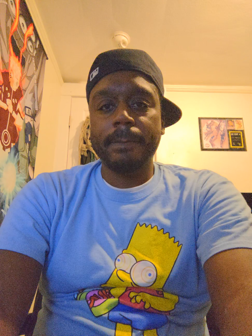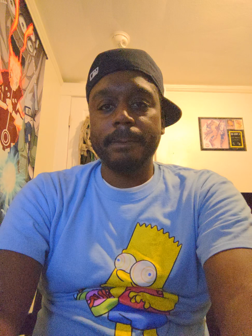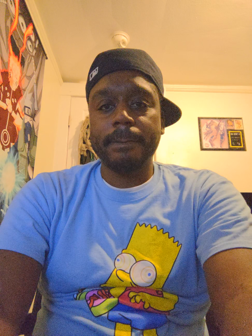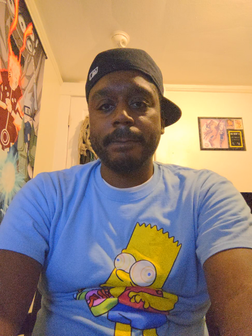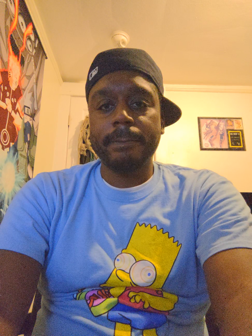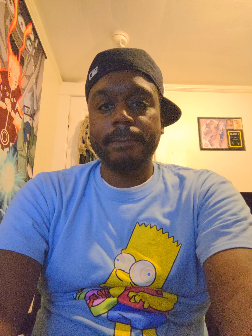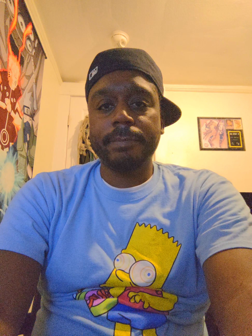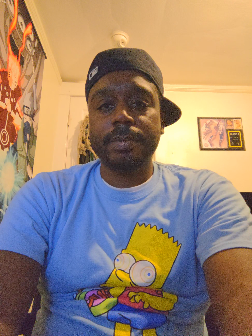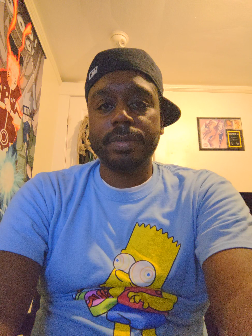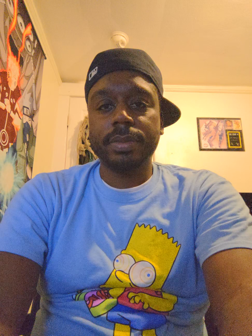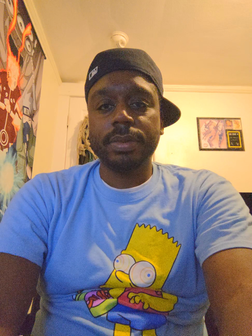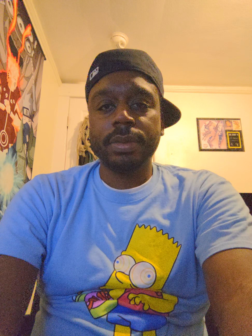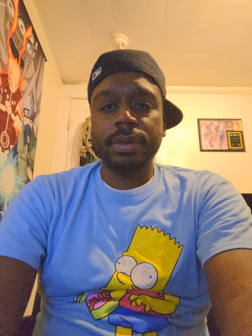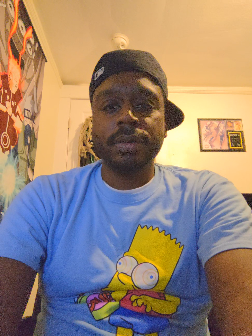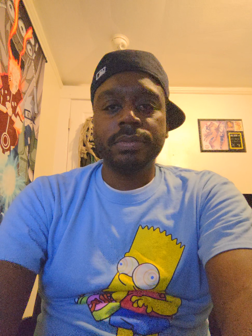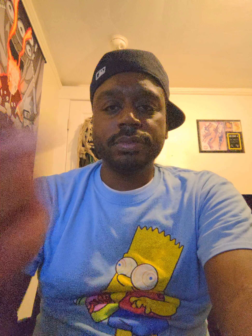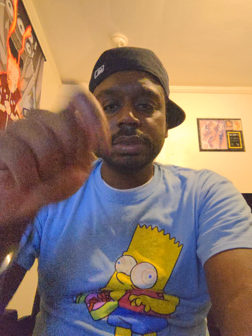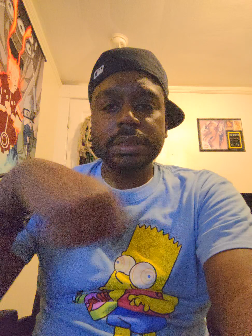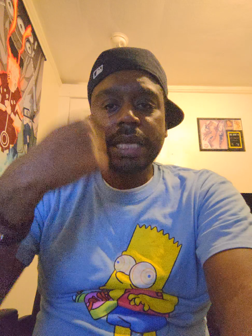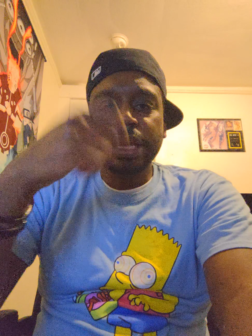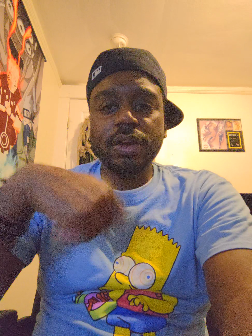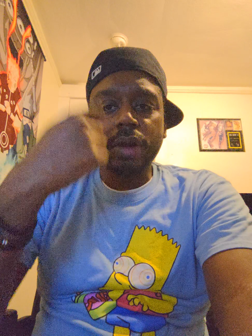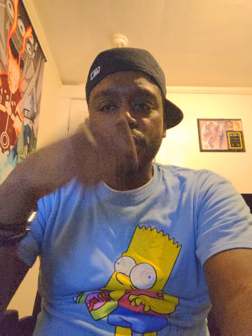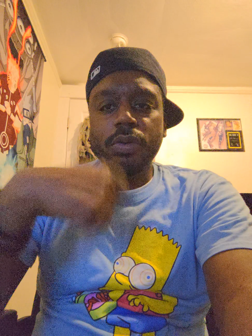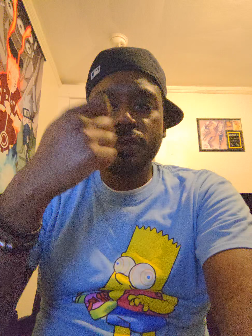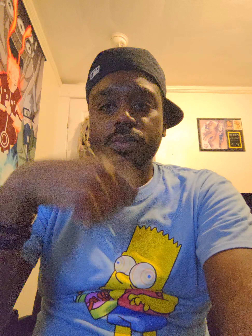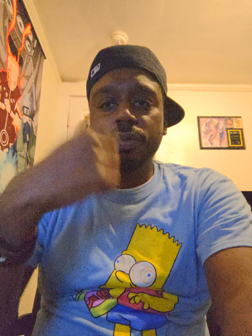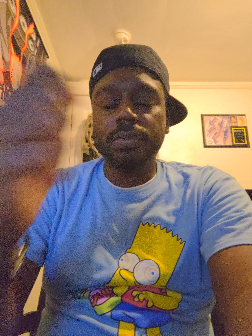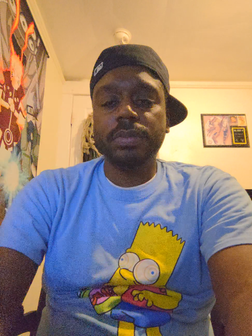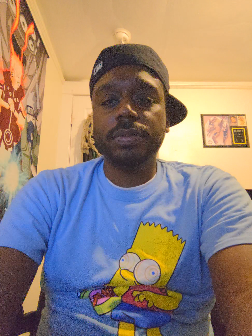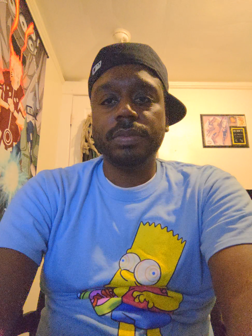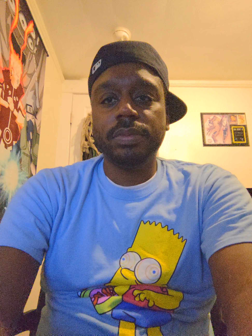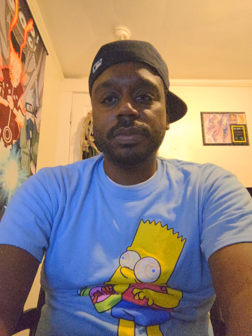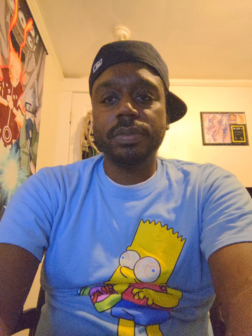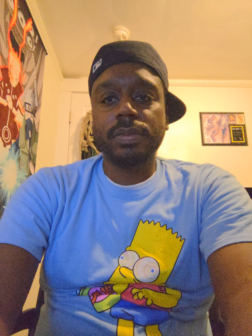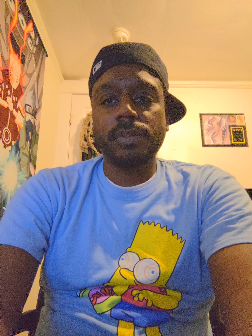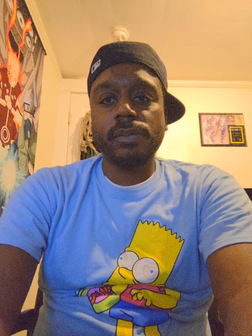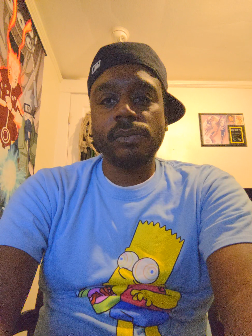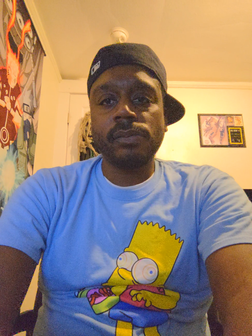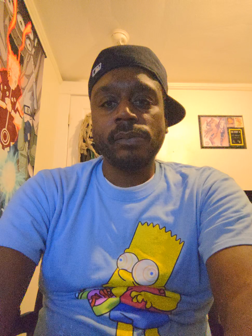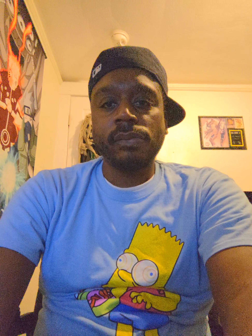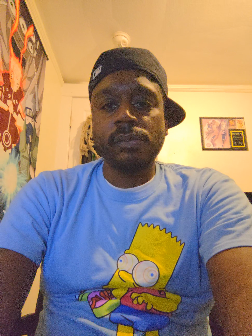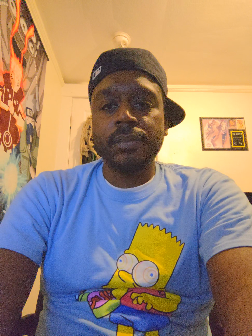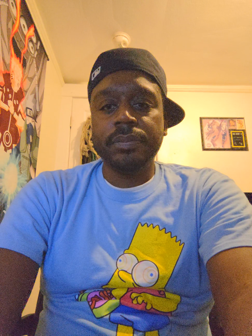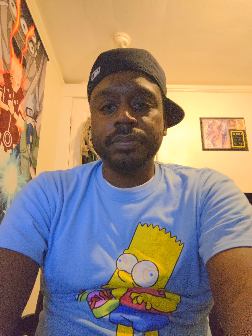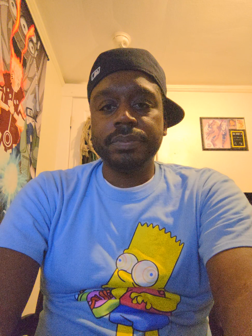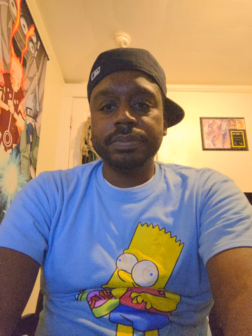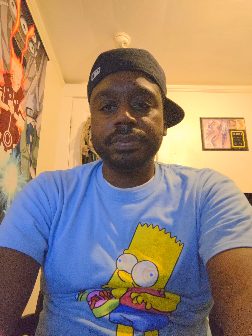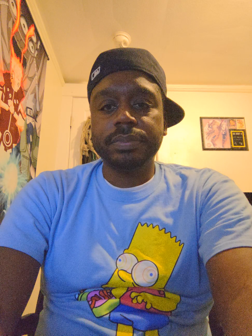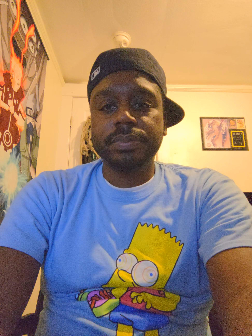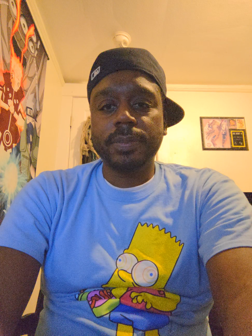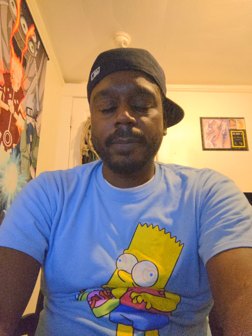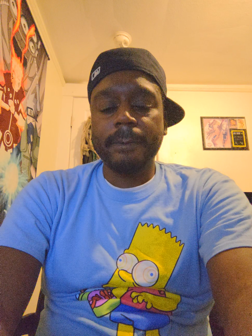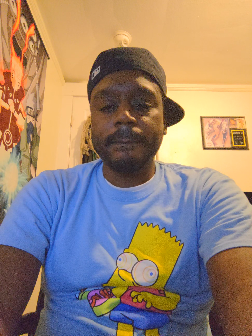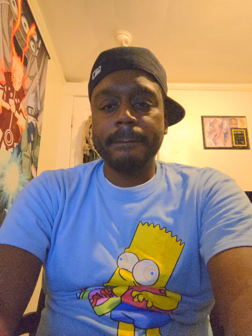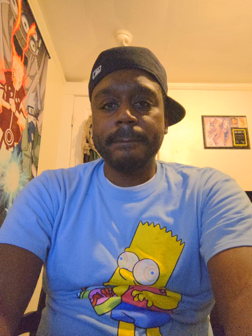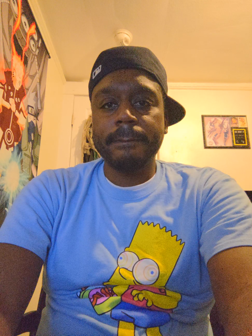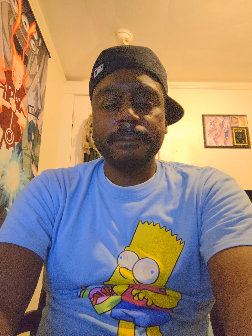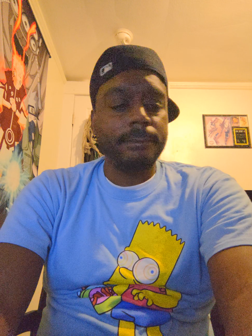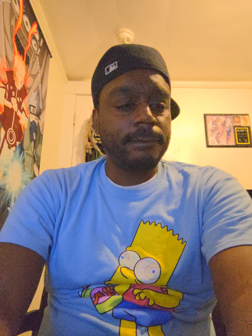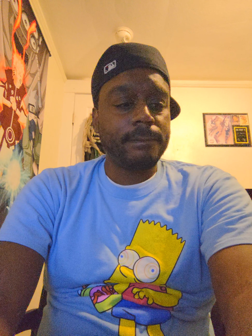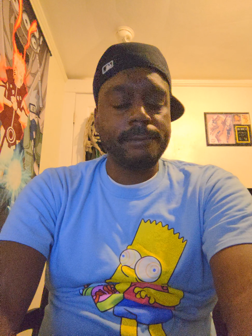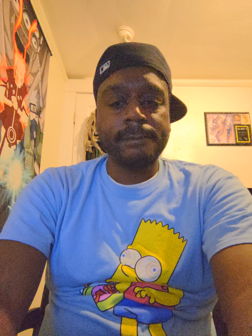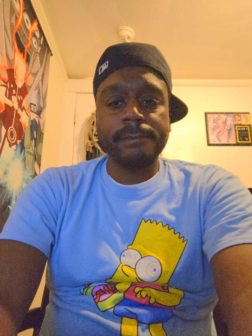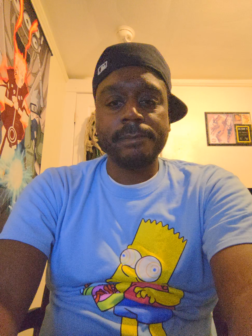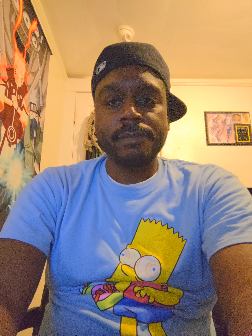cereal